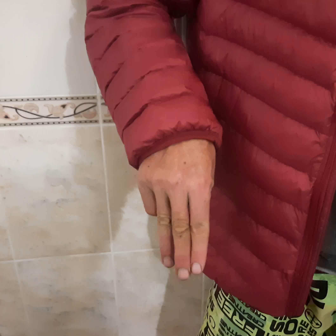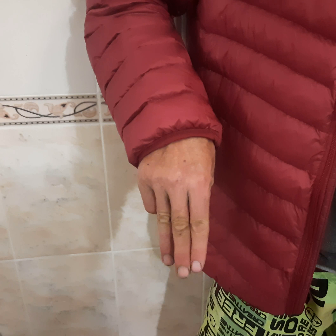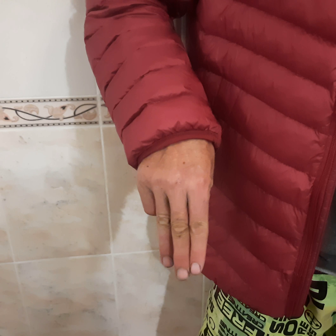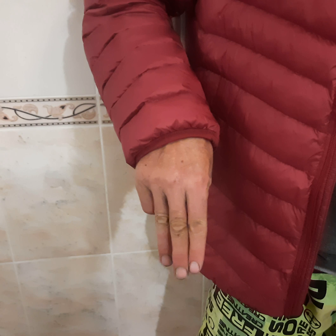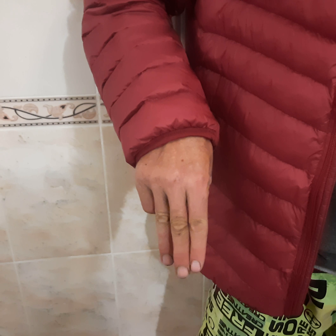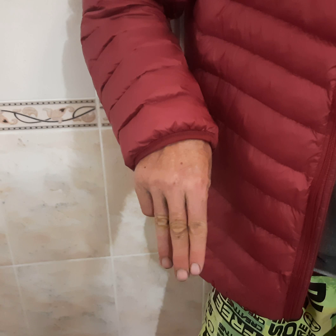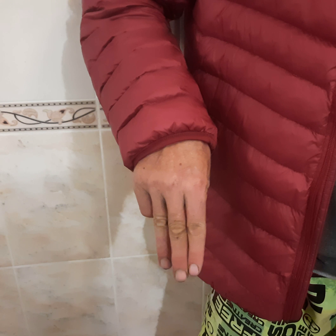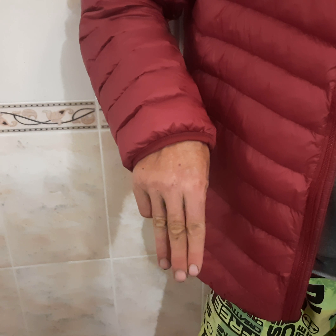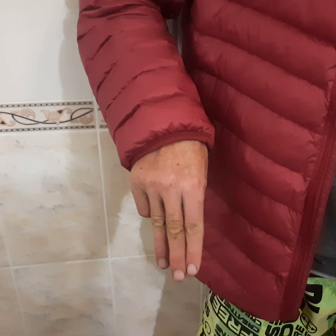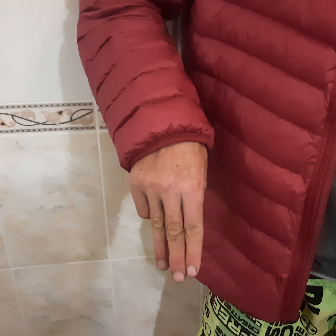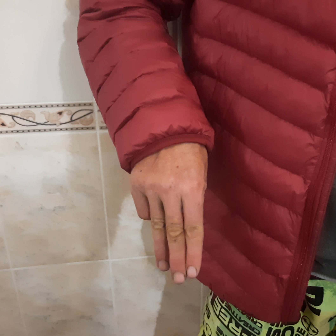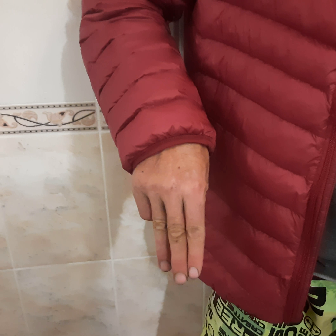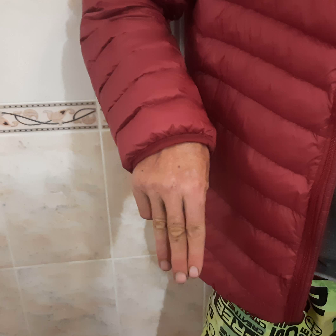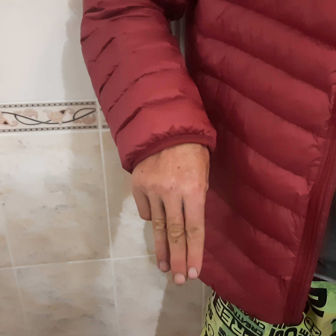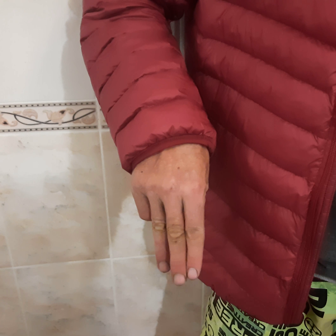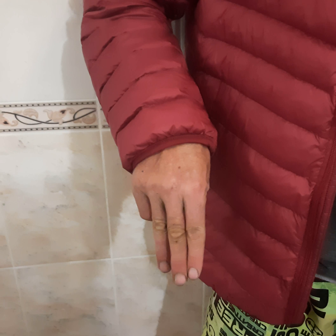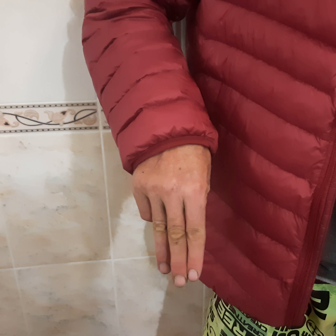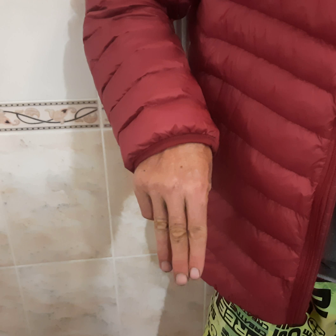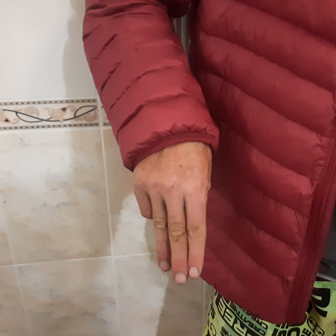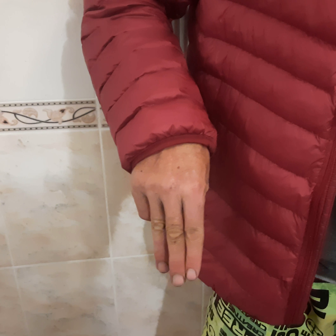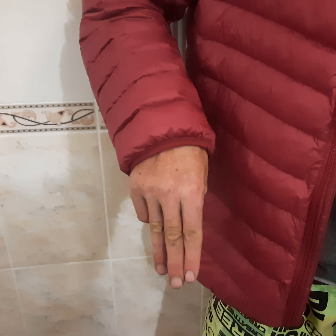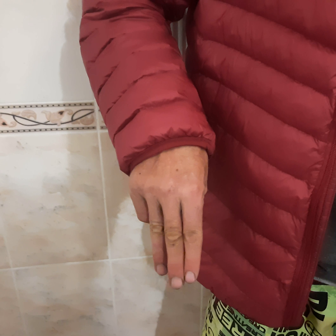Т